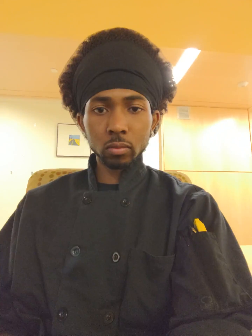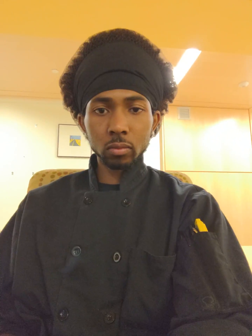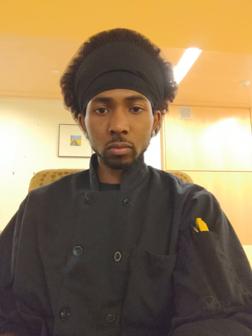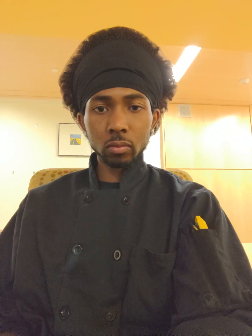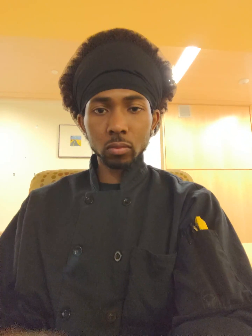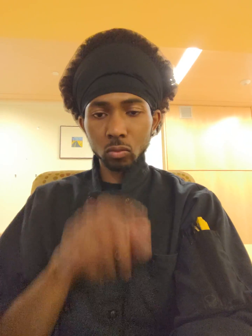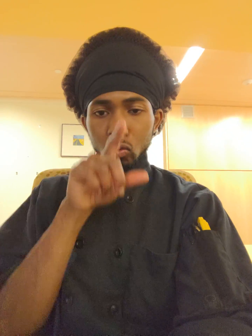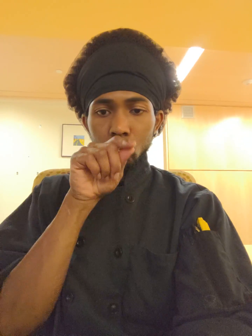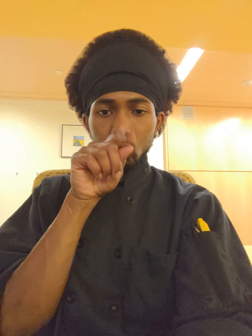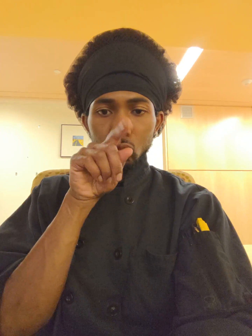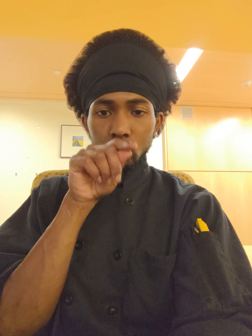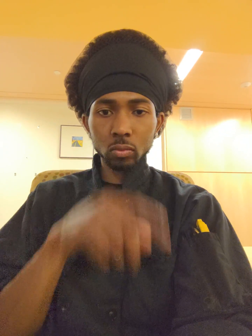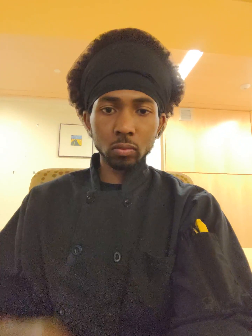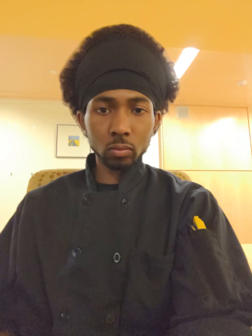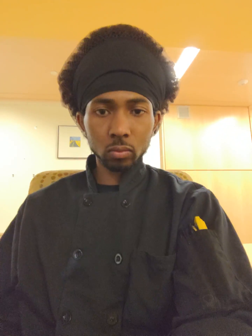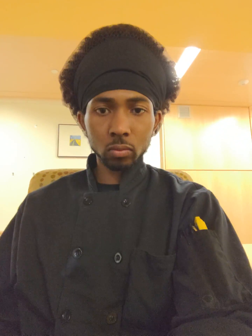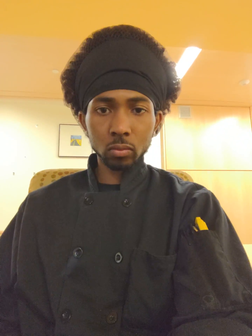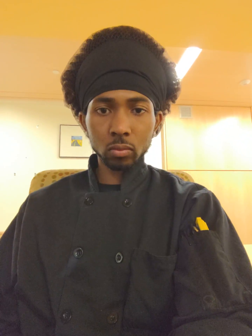chicken